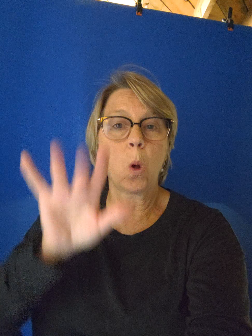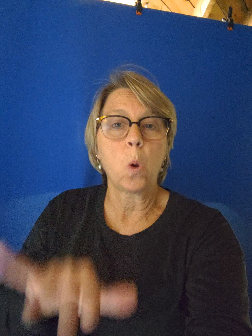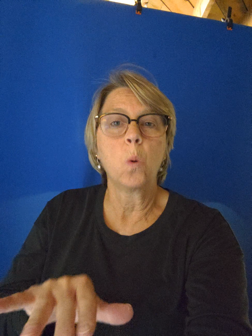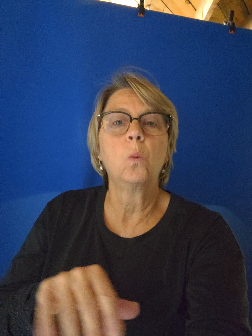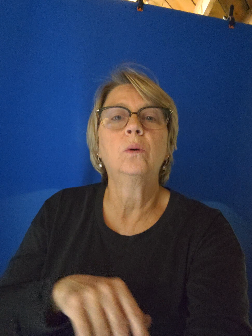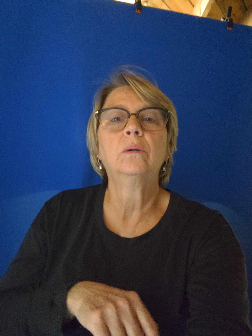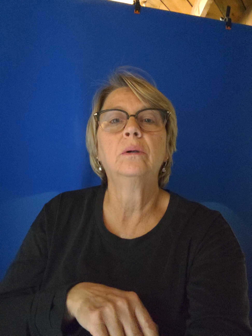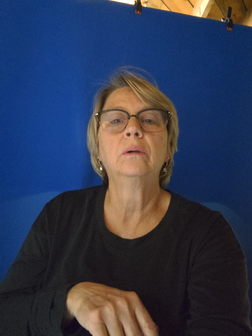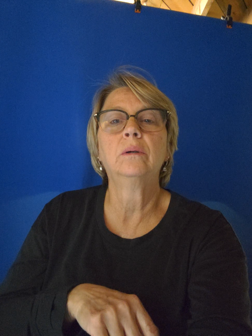snow